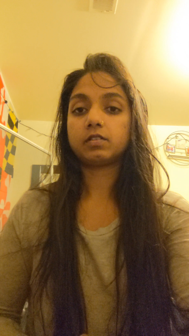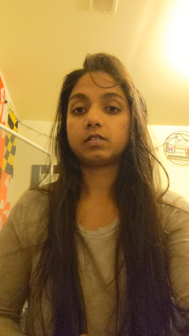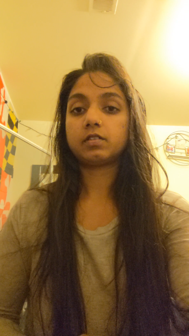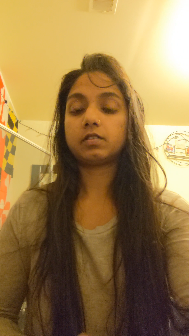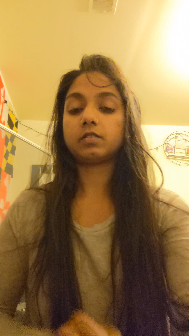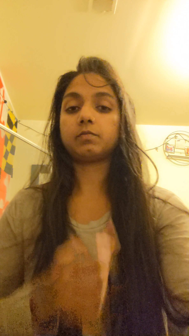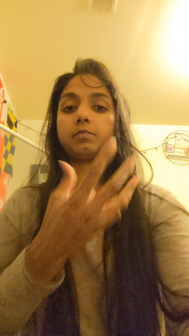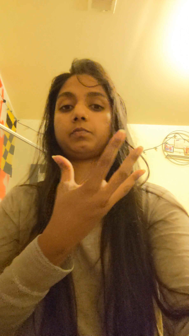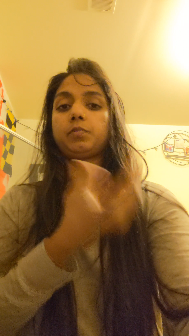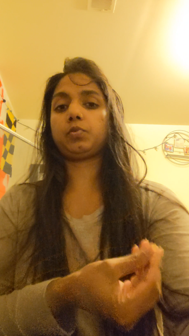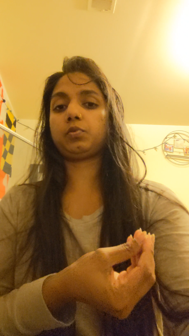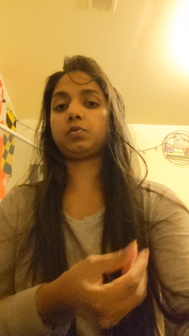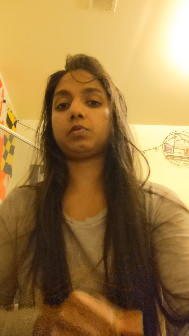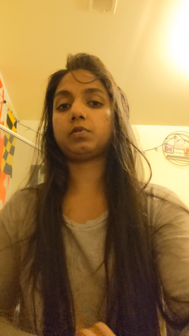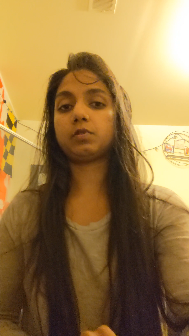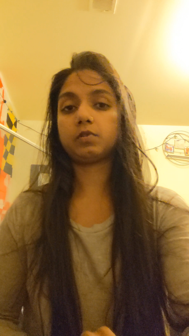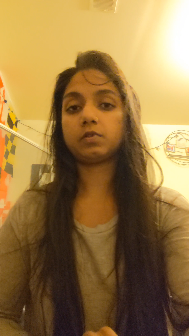poor